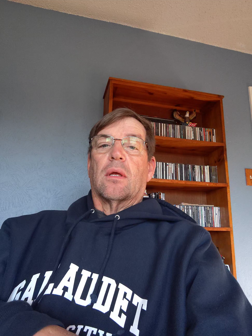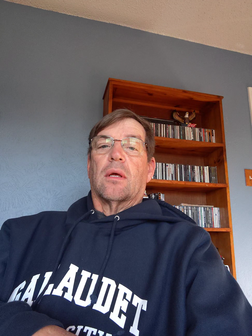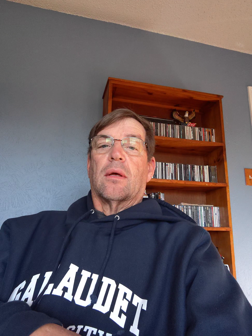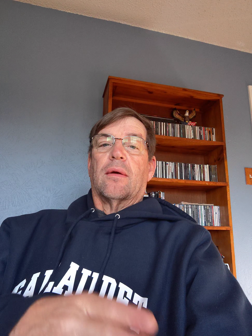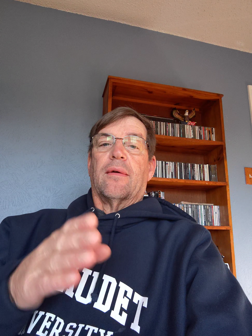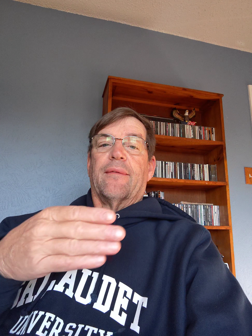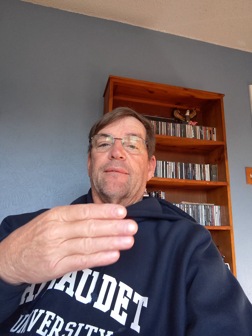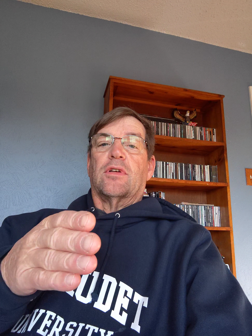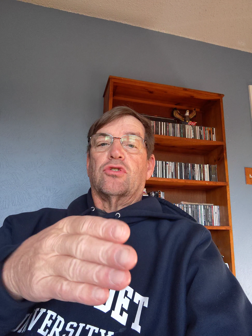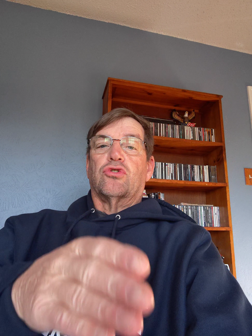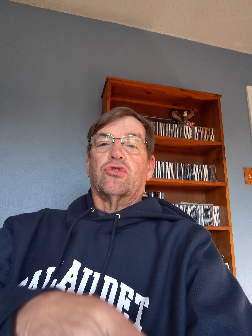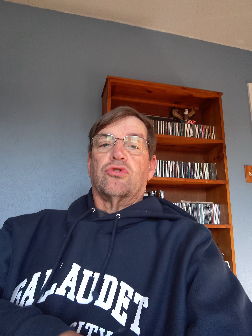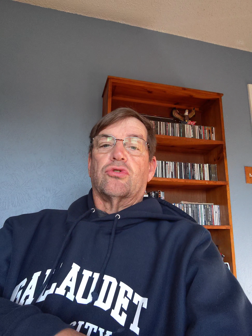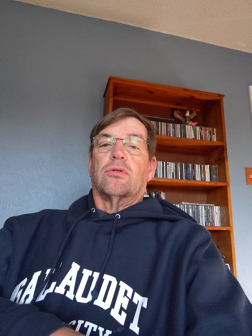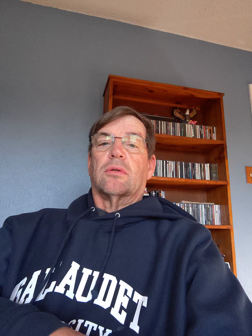fish